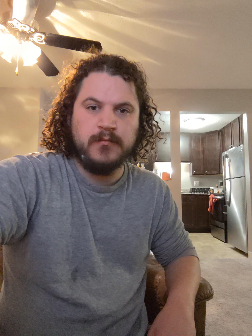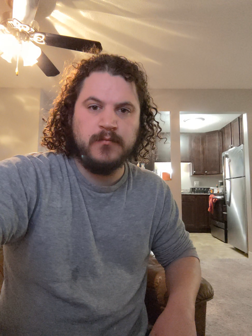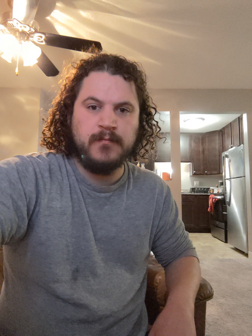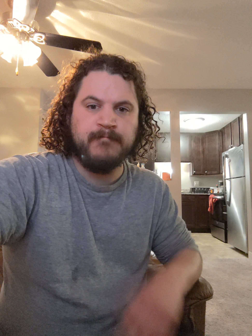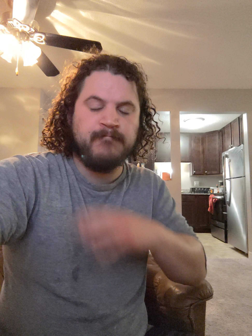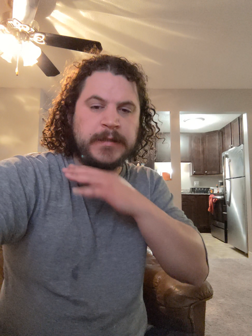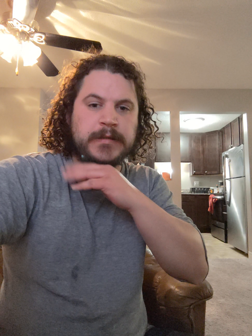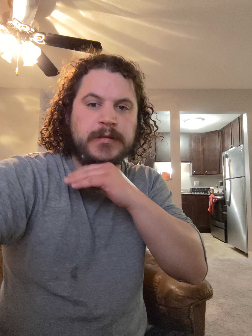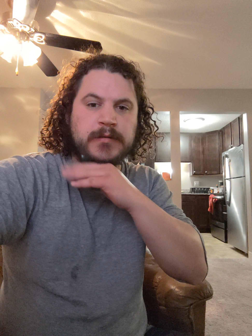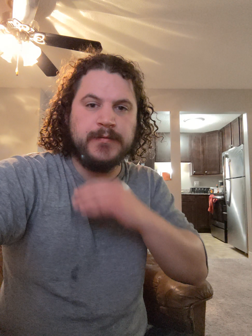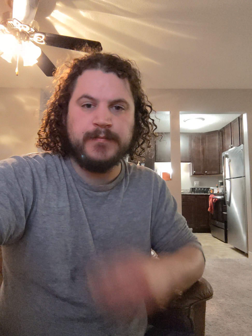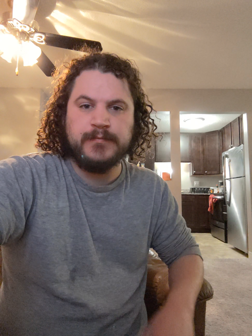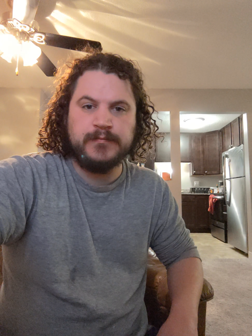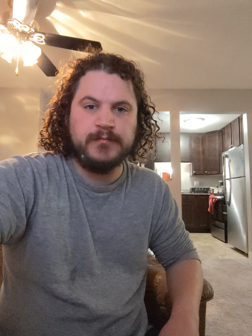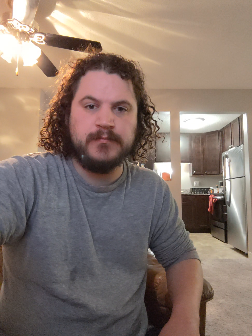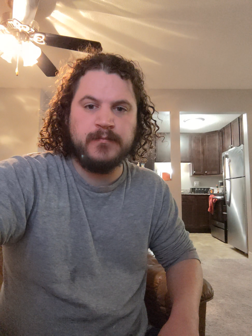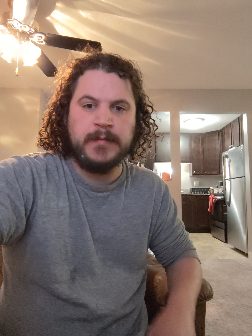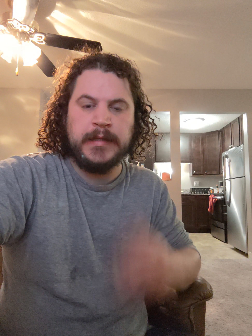pig